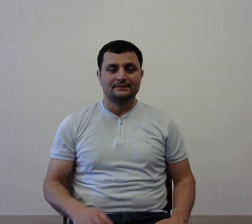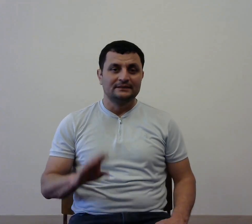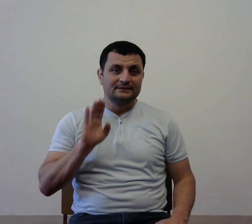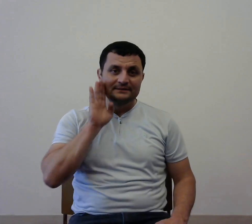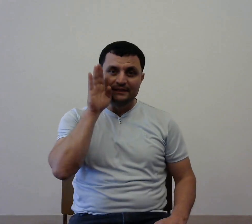sabah